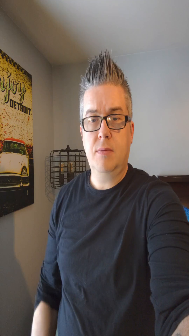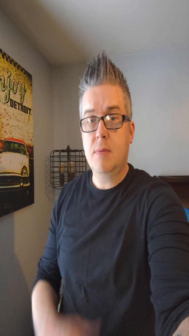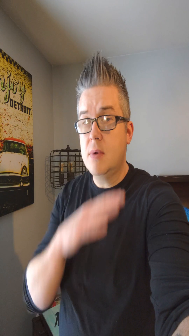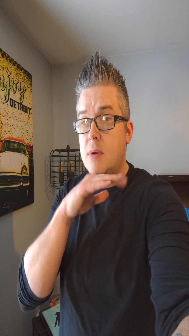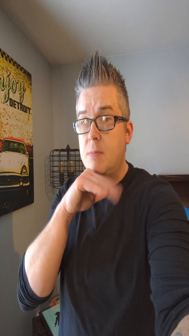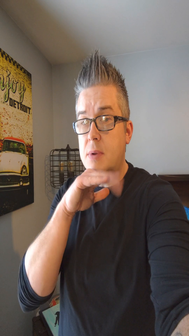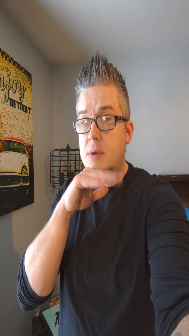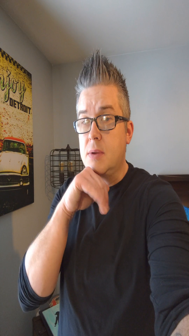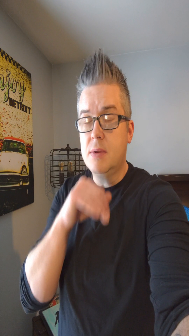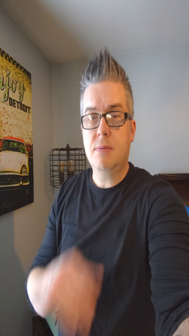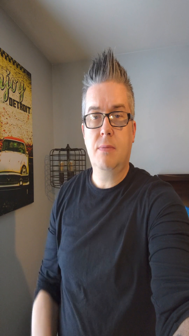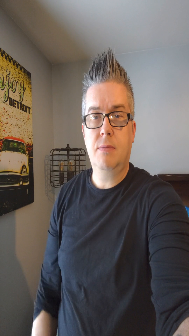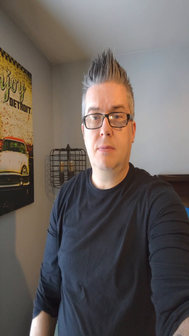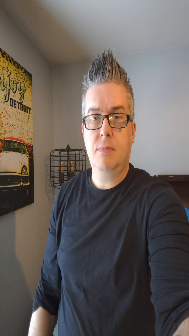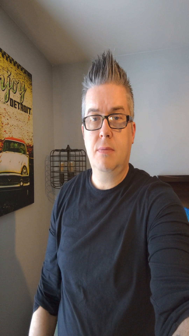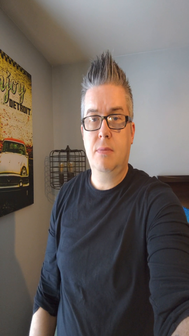pig